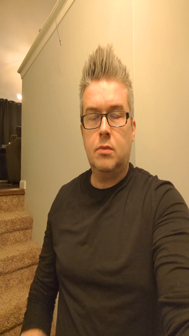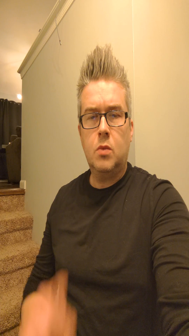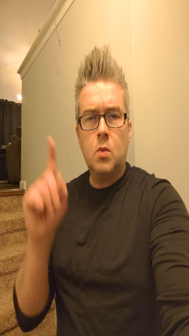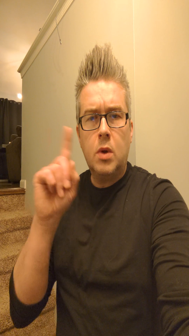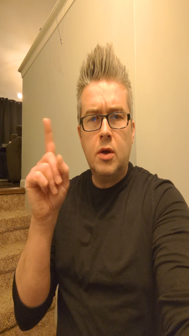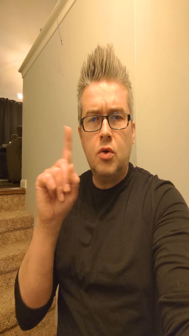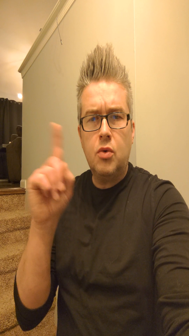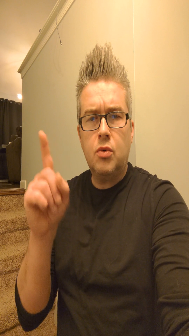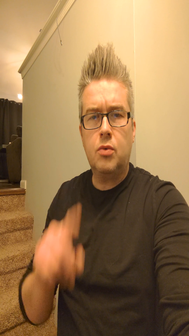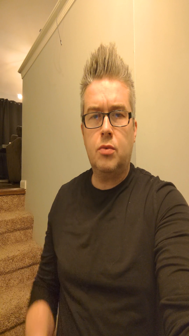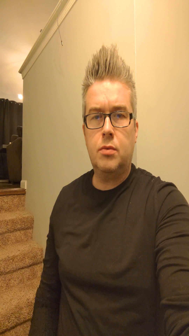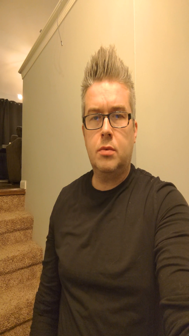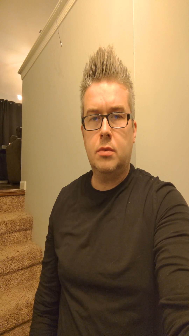where